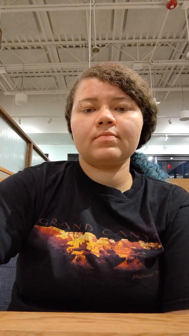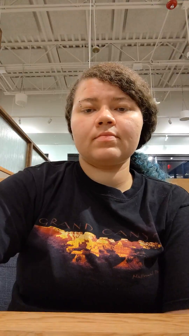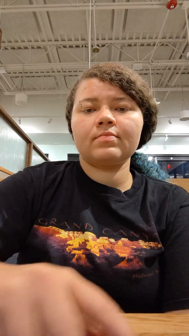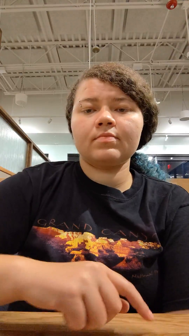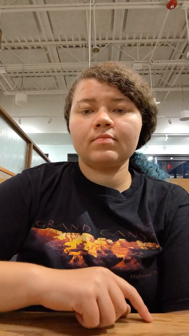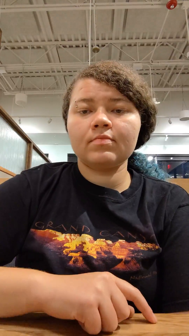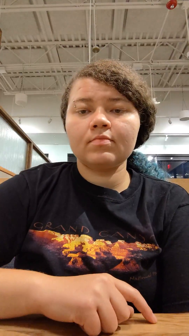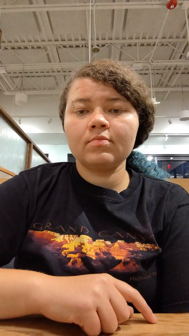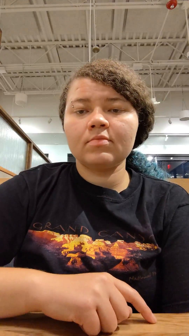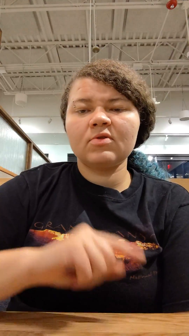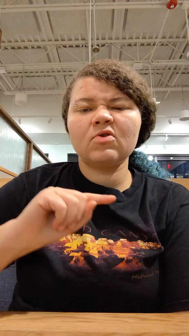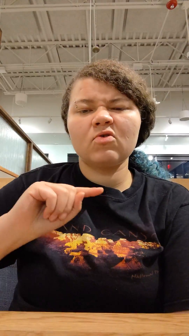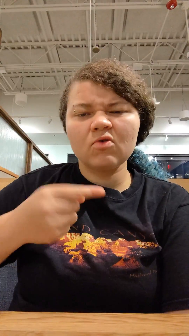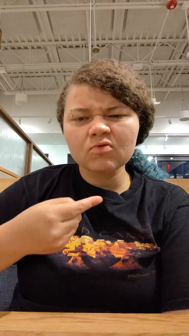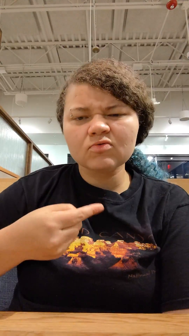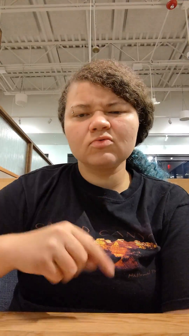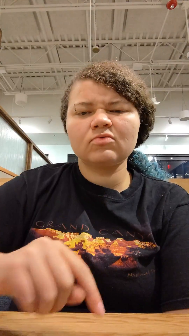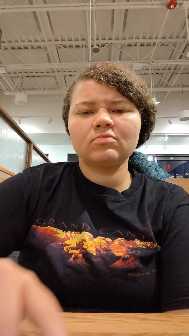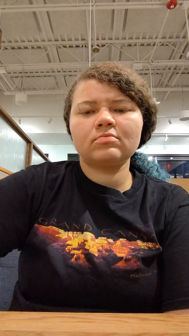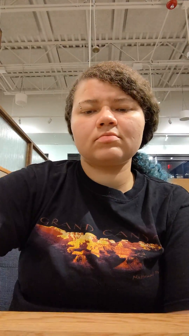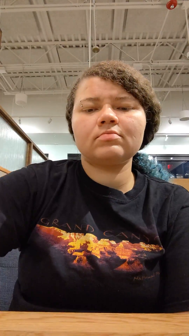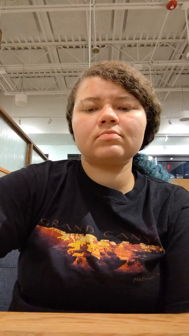hurt